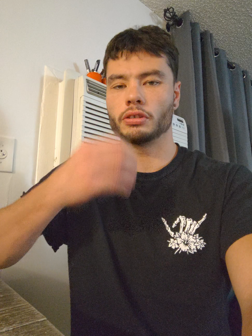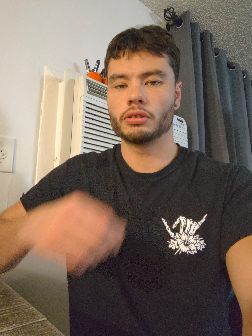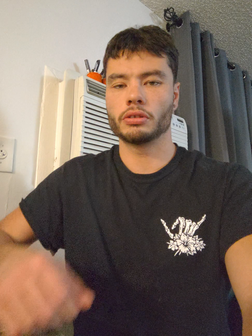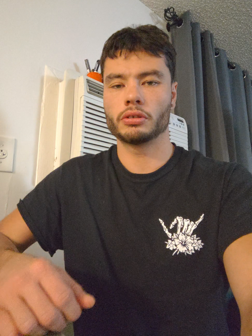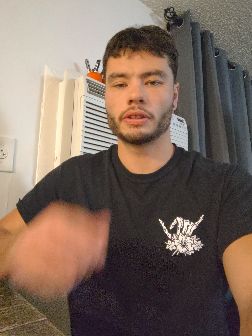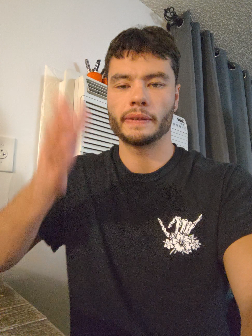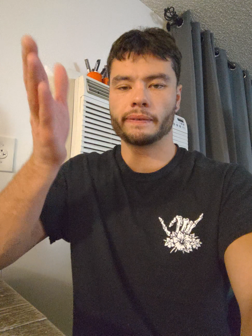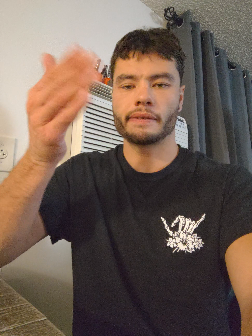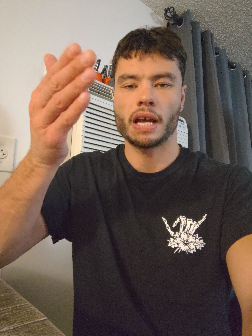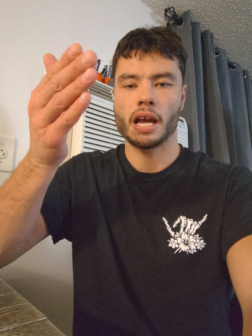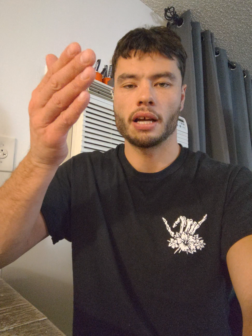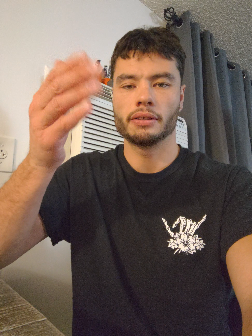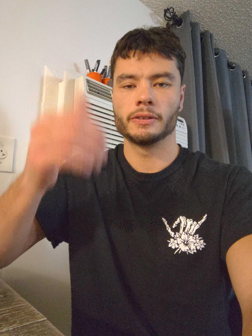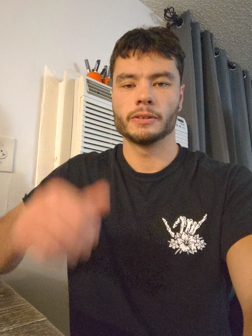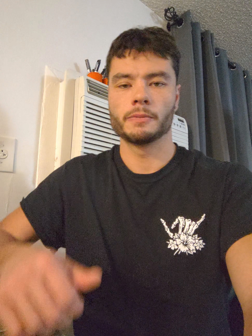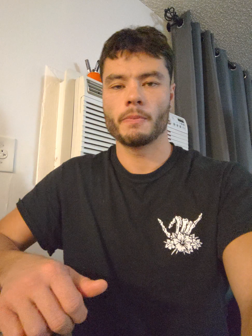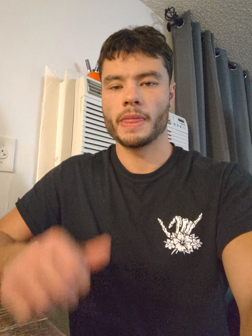flag